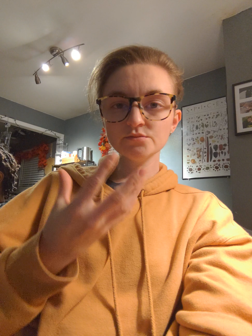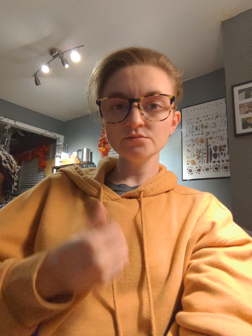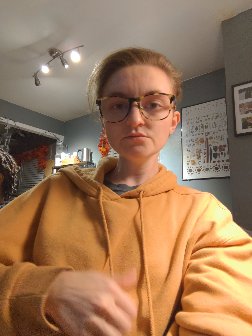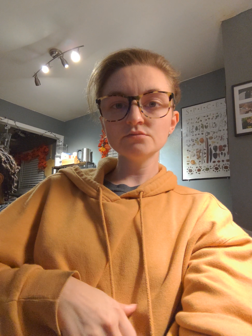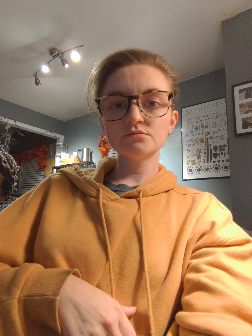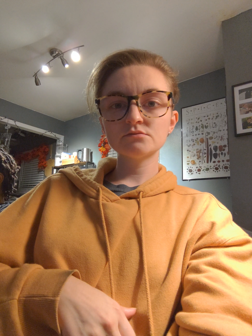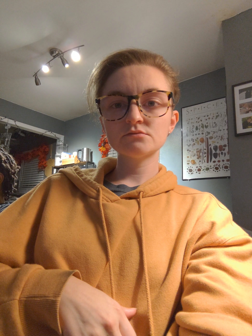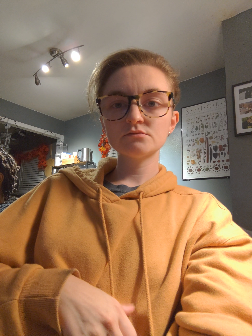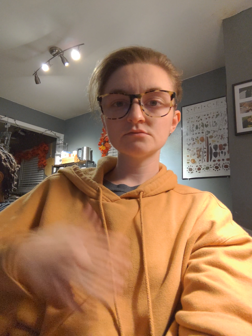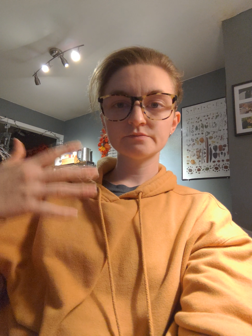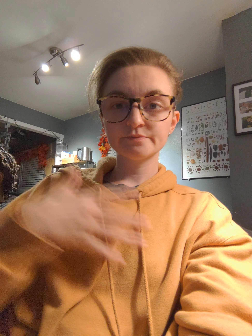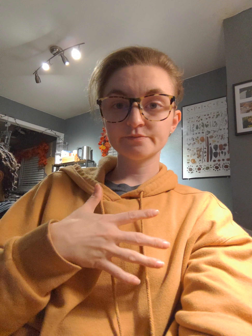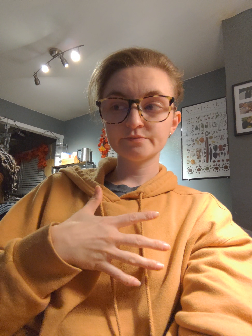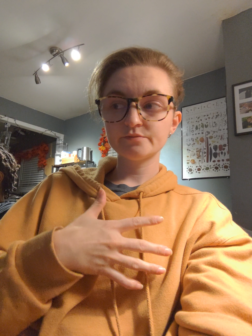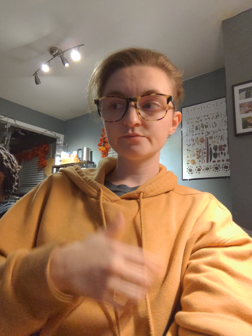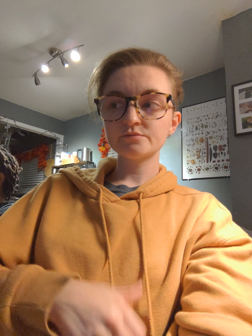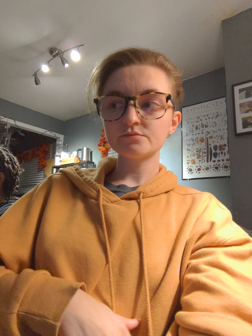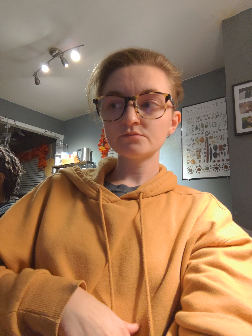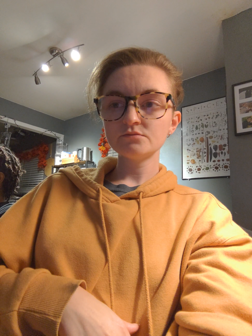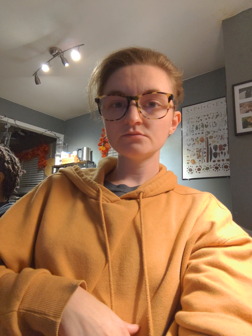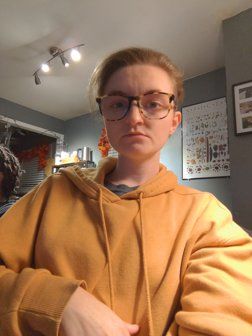scared